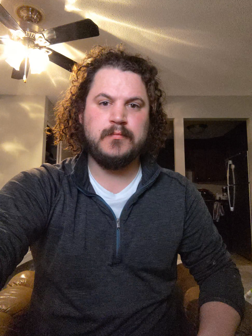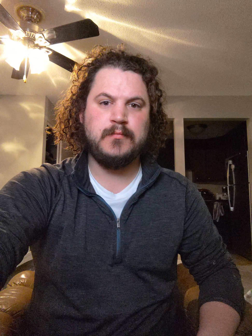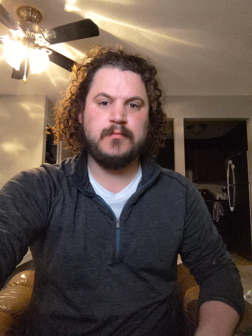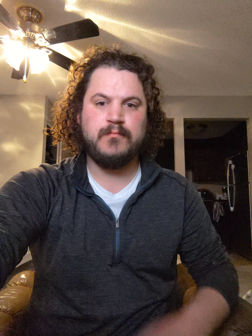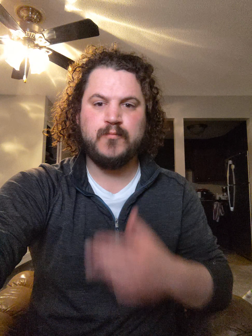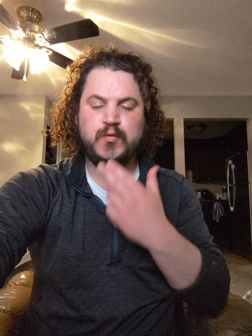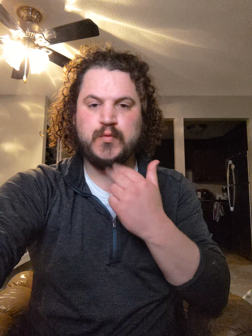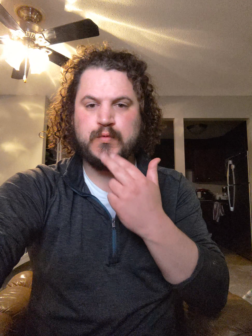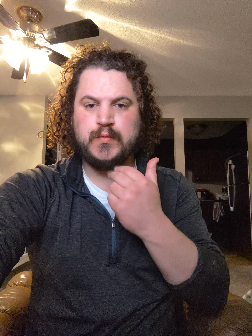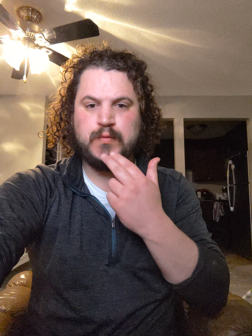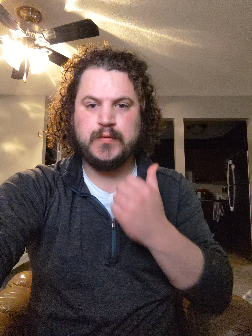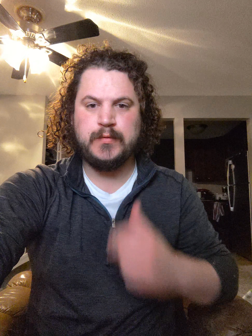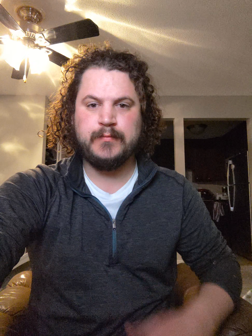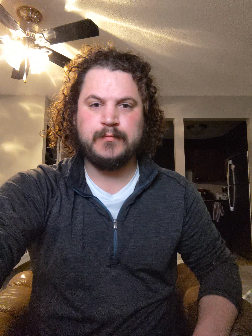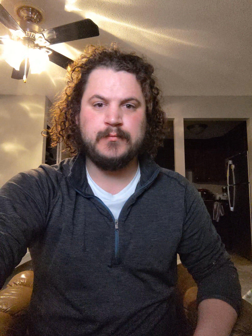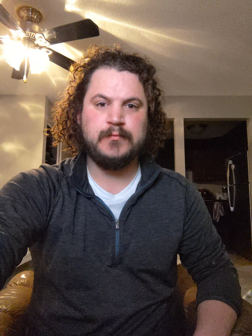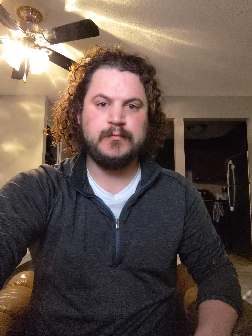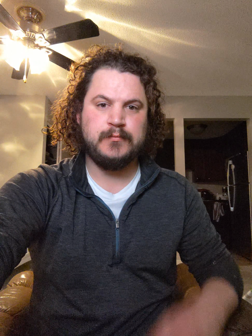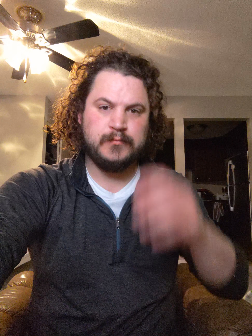cute